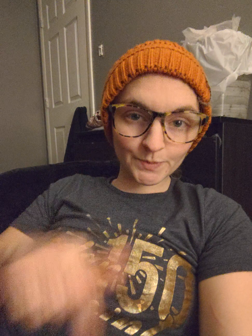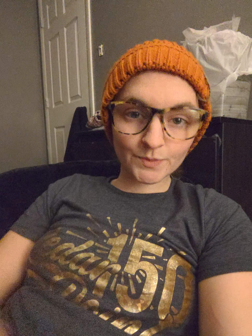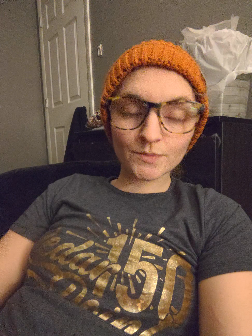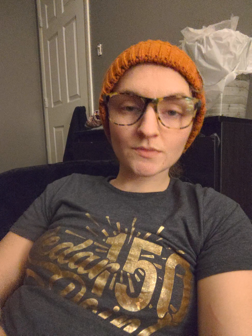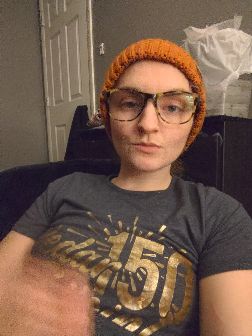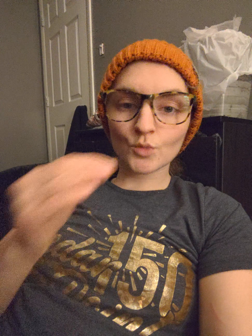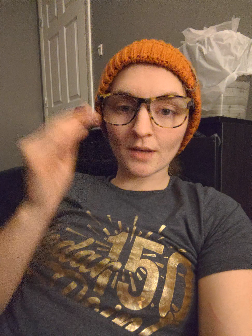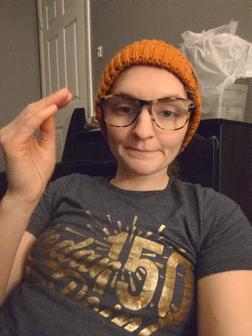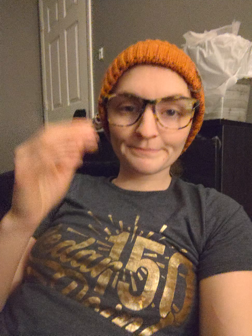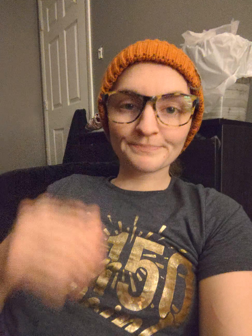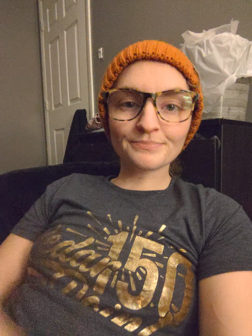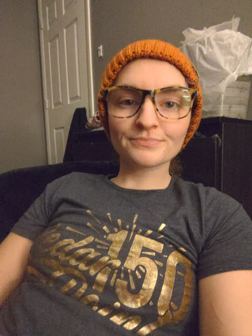kiss